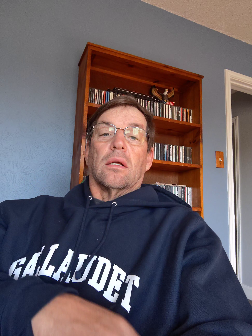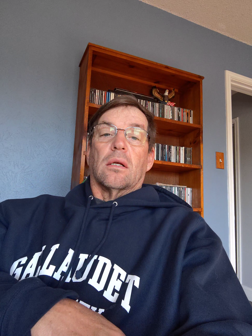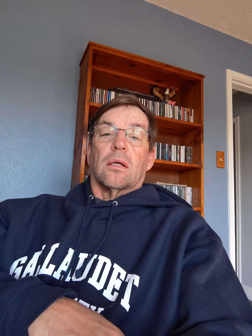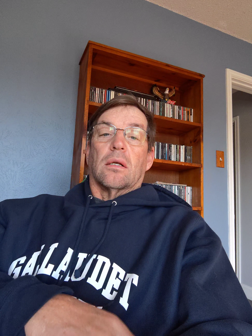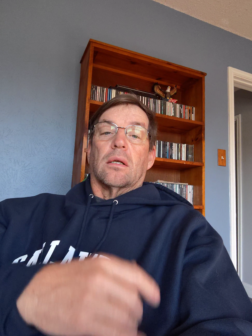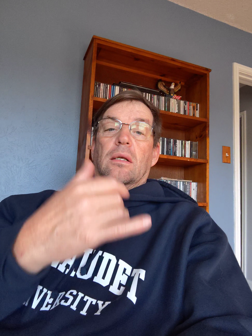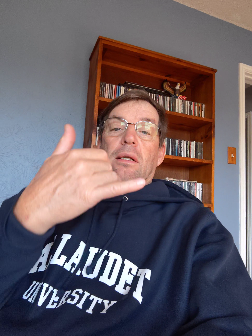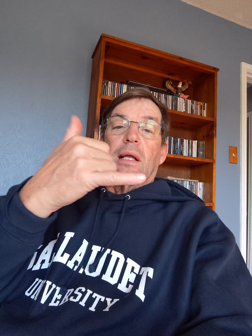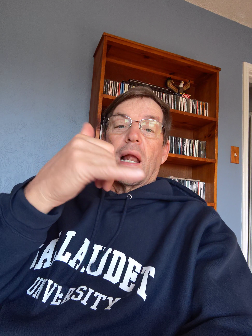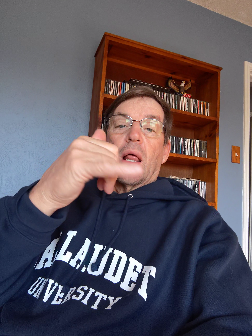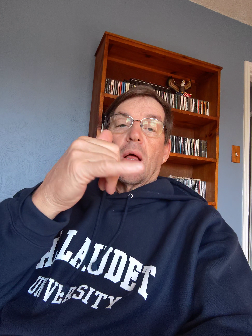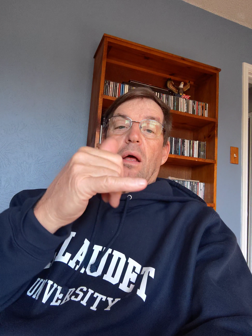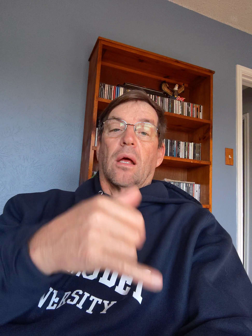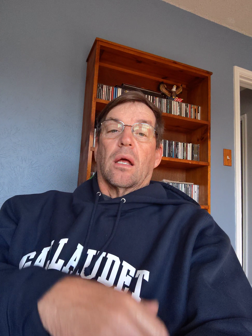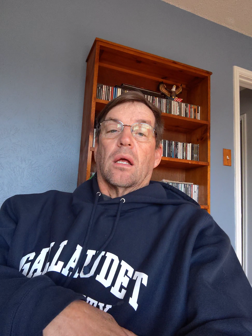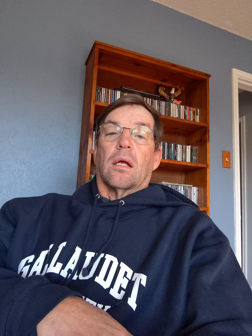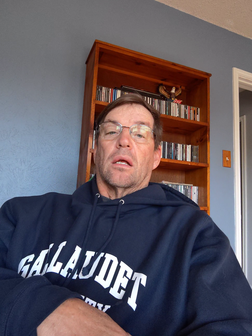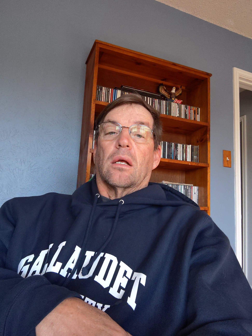yellow